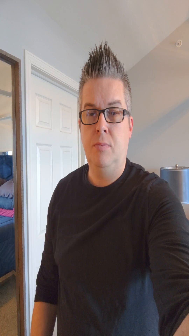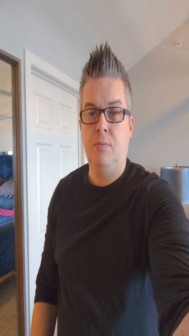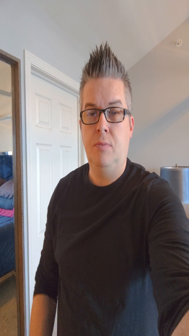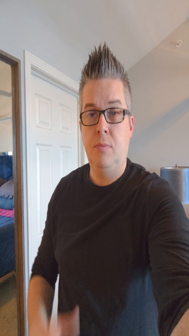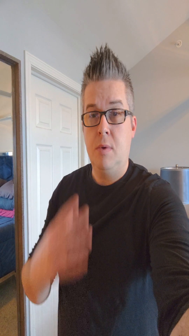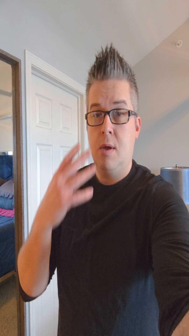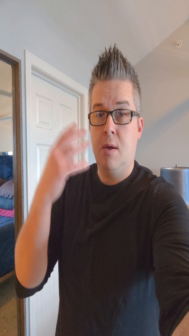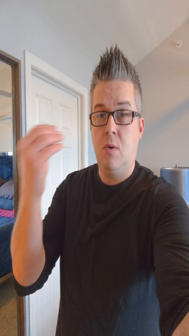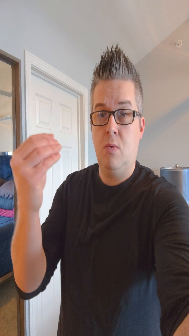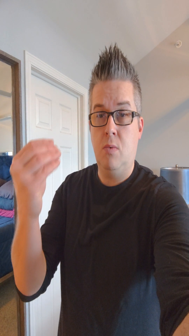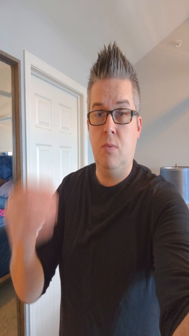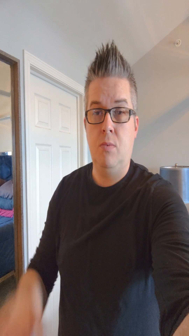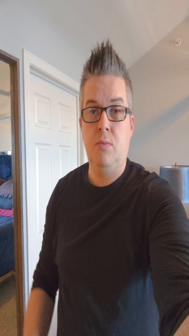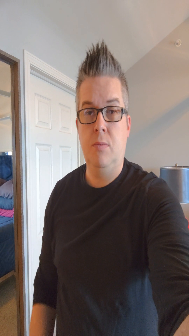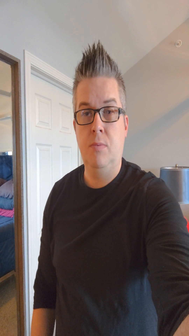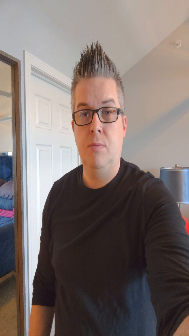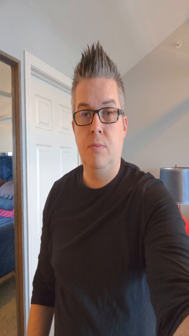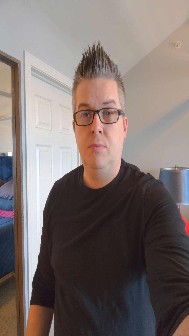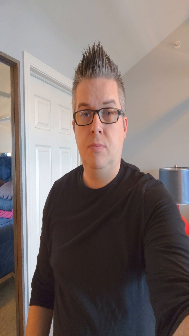go